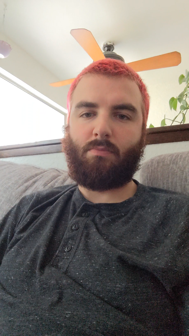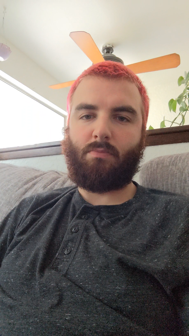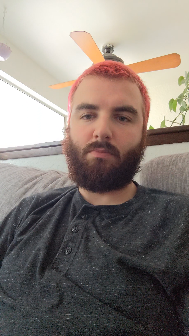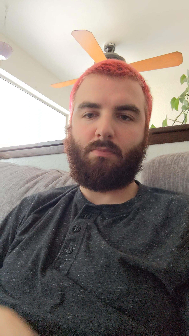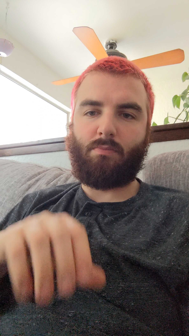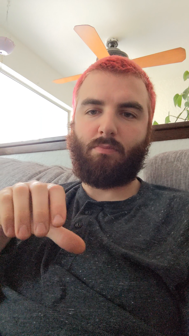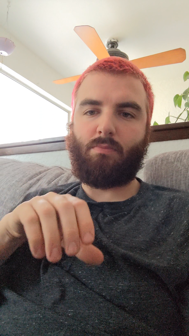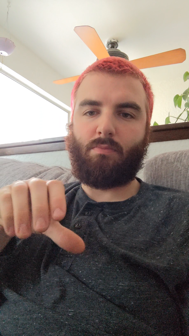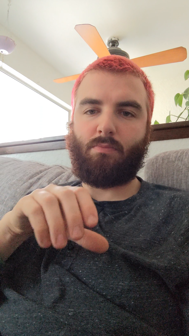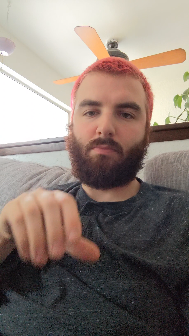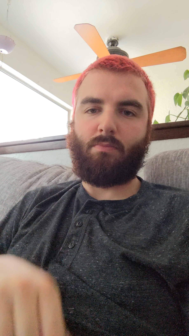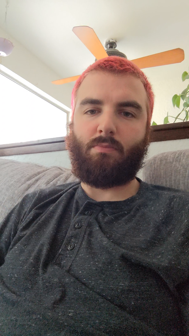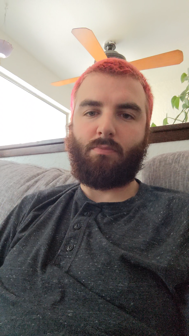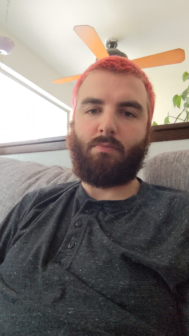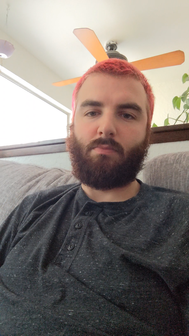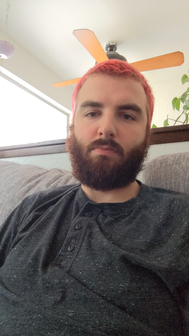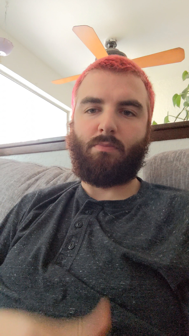does